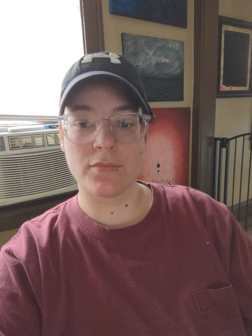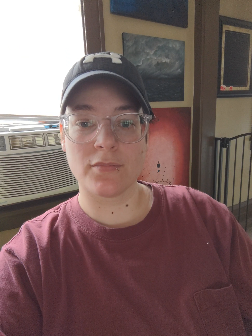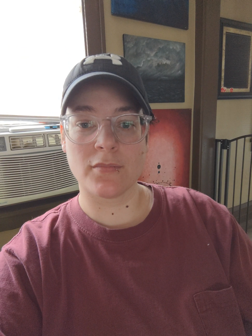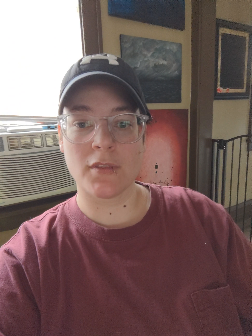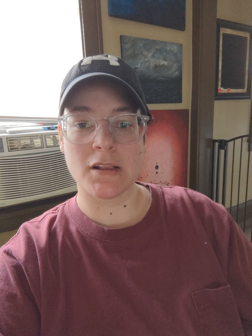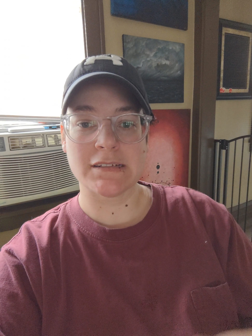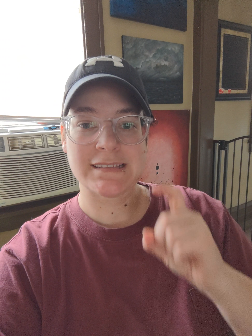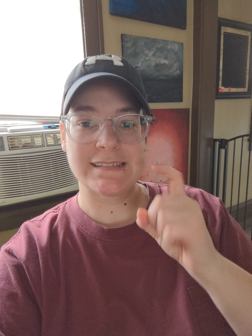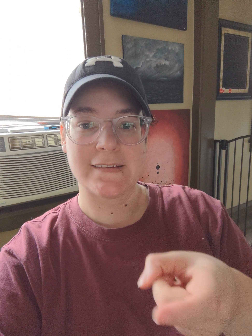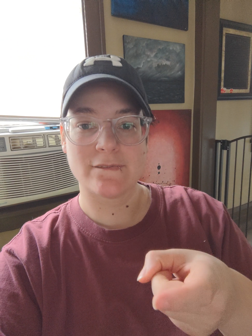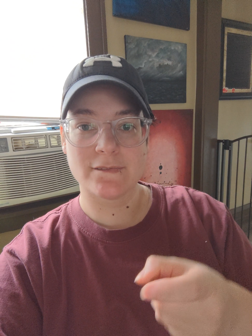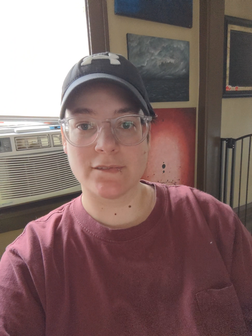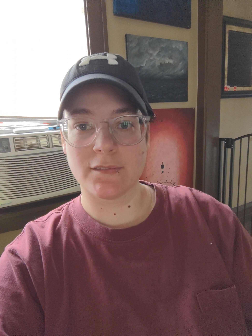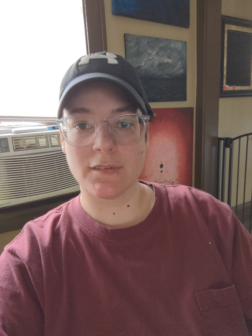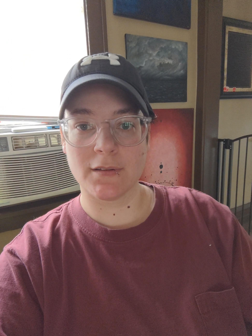gift